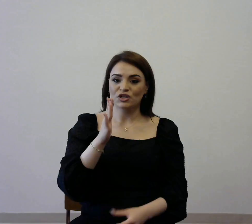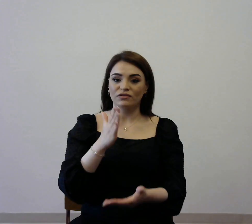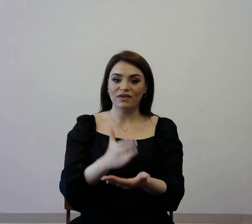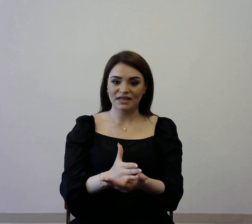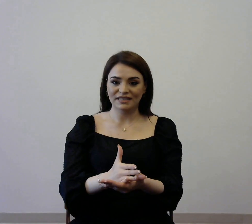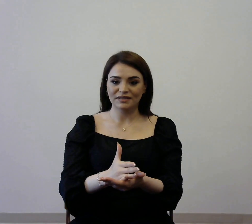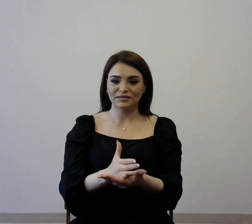var